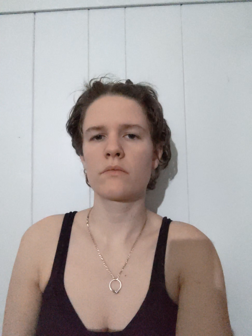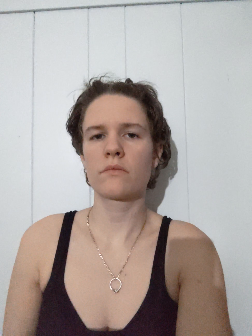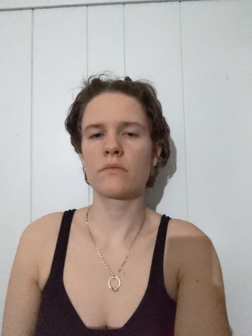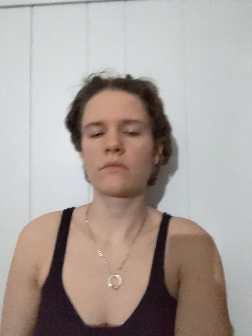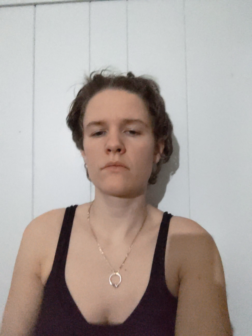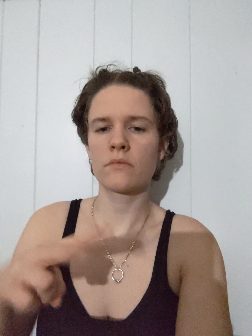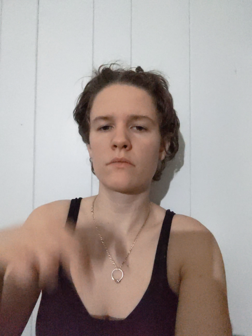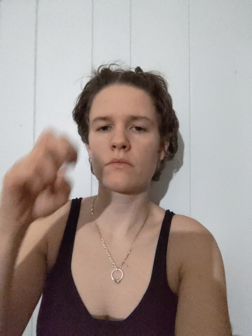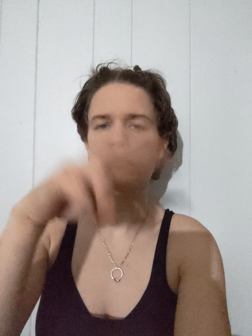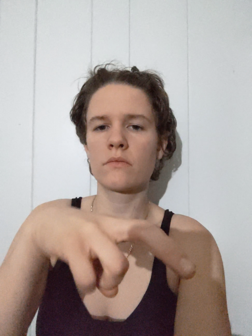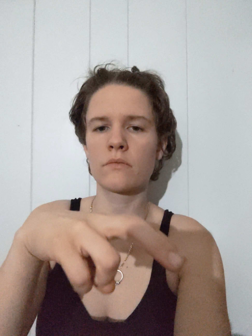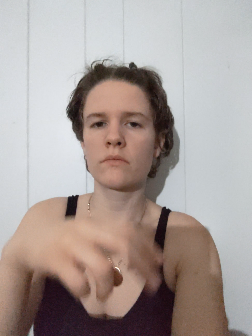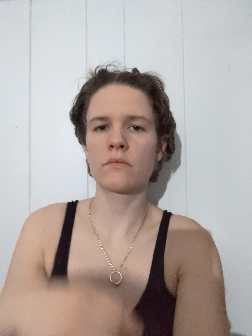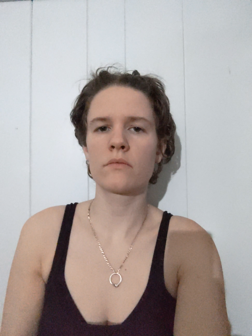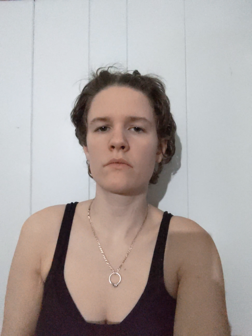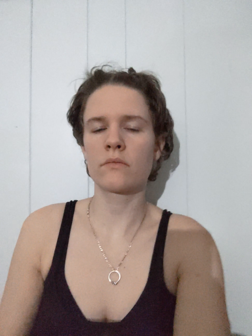jump